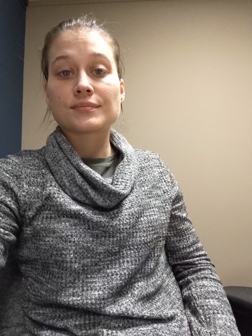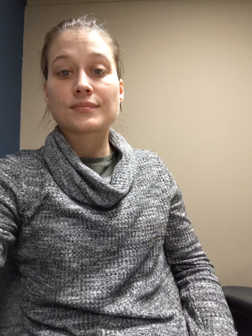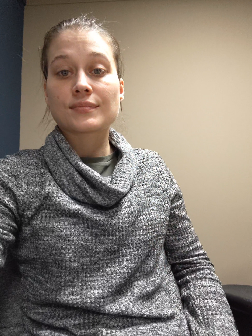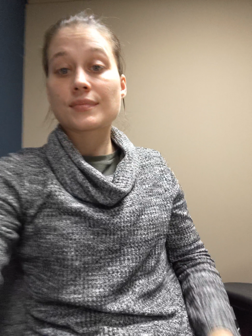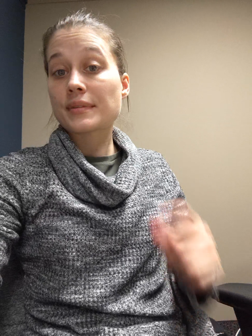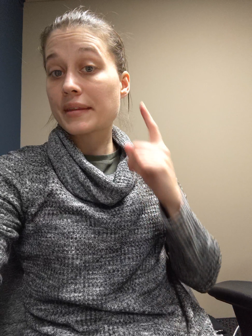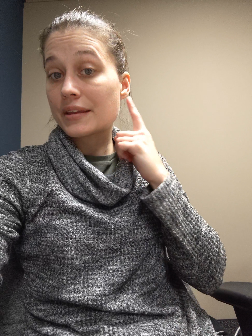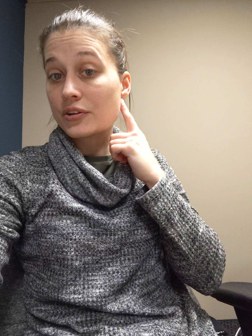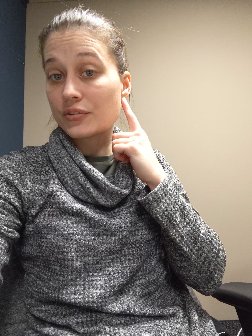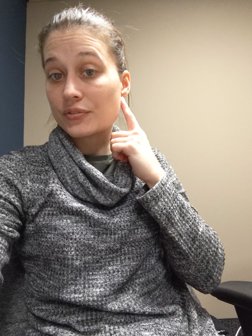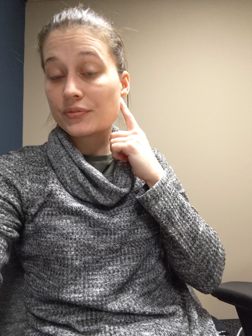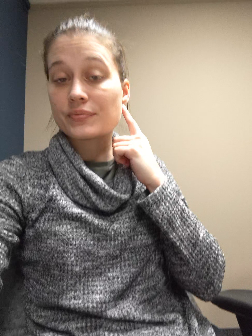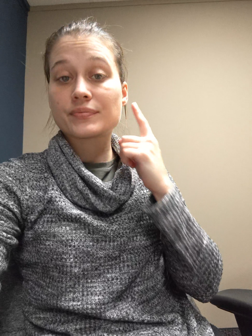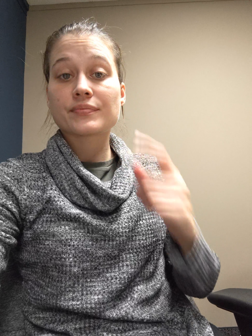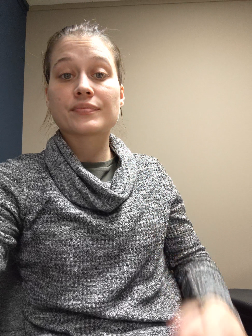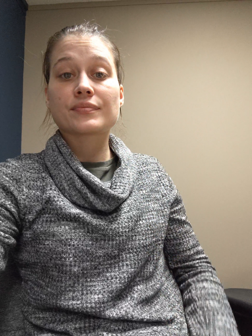ear